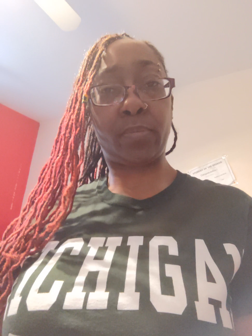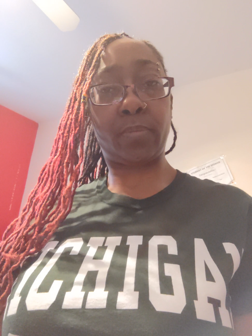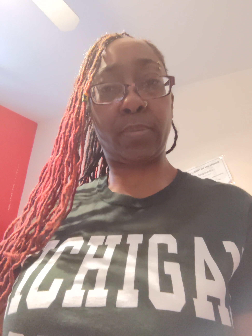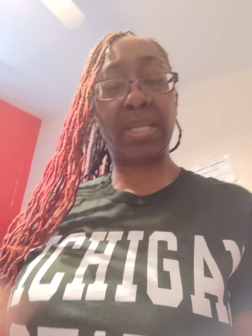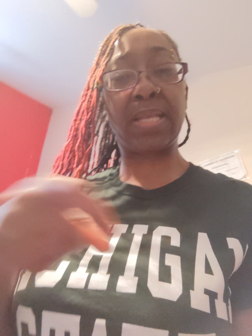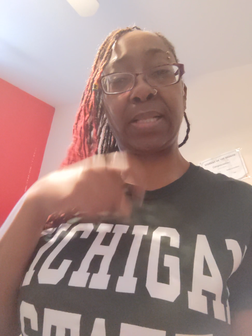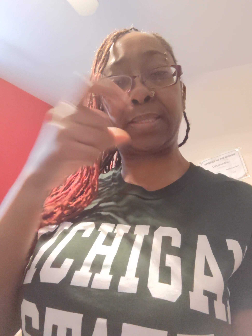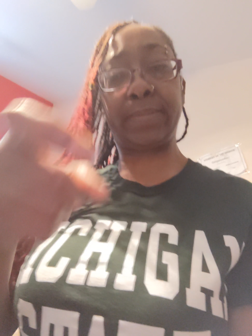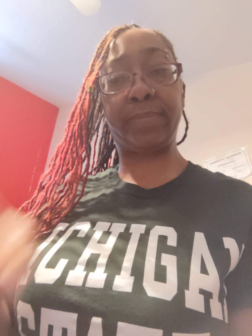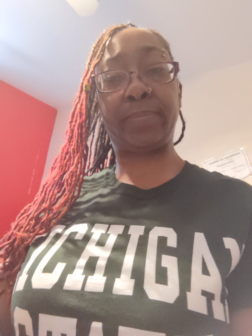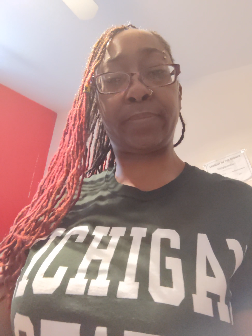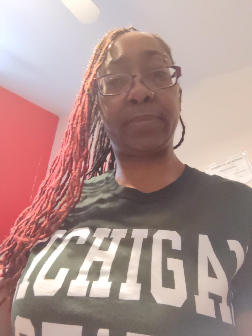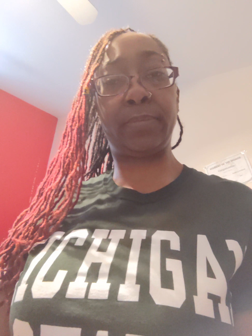gift